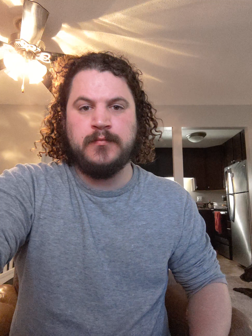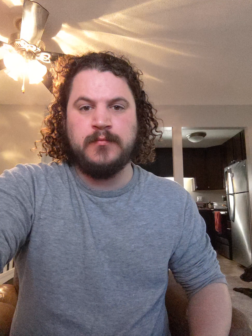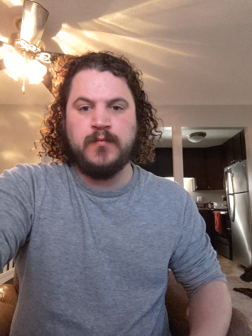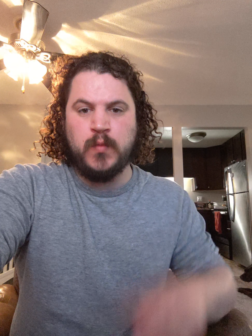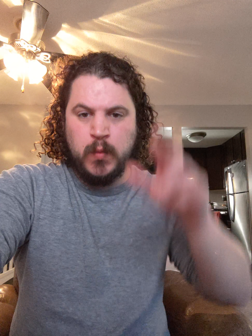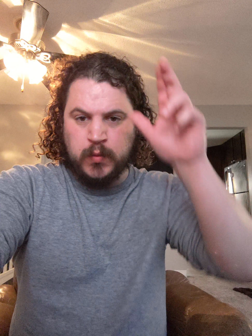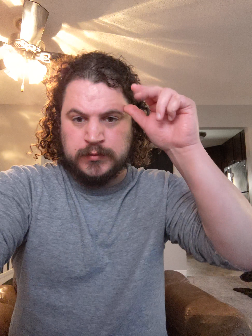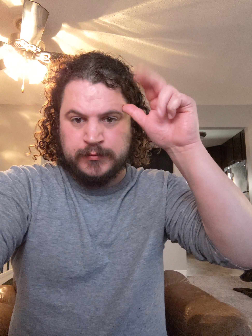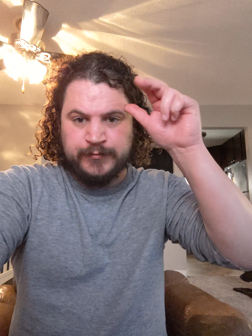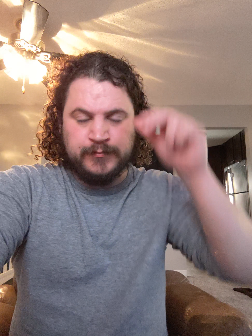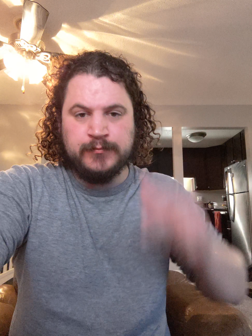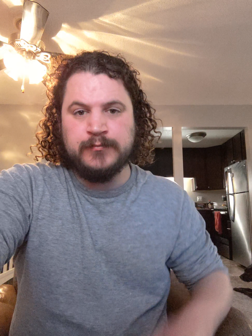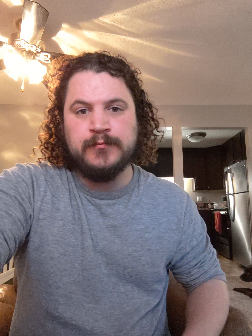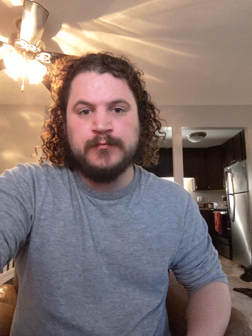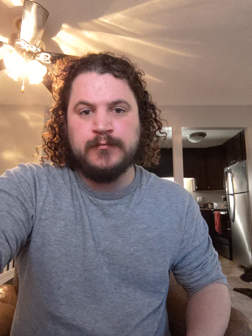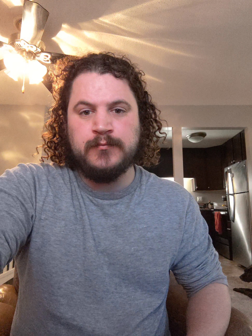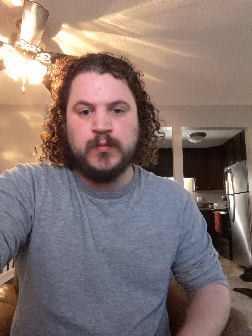horse